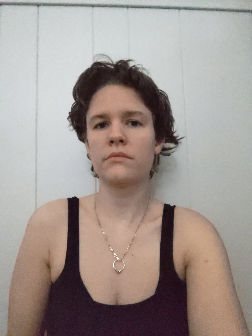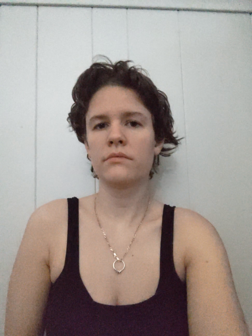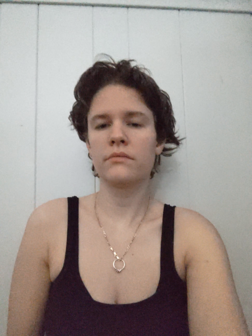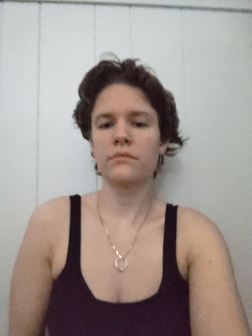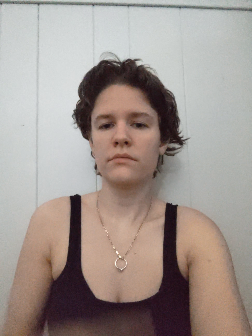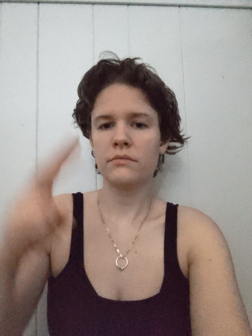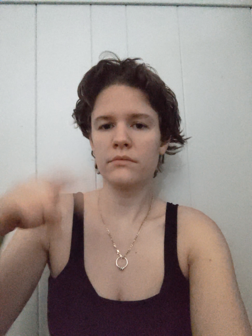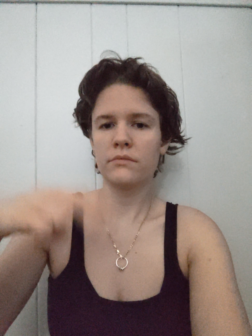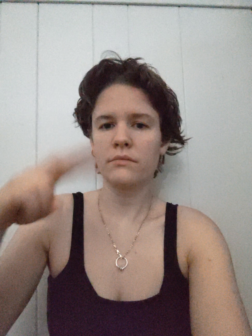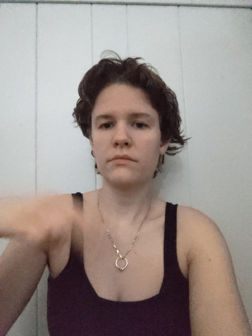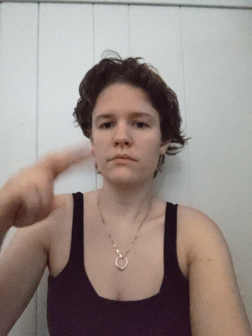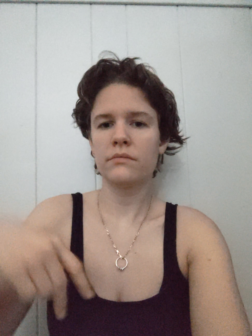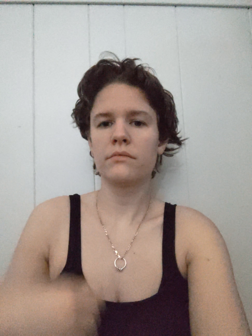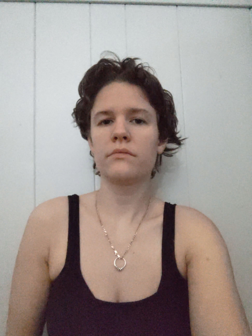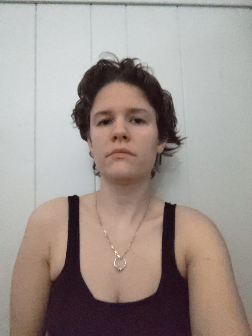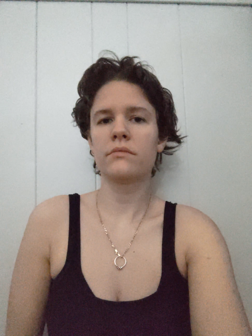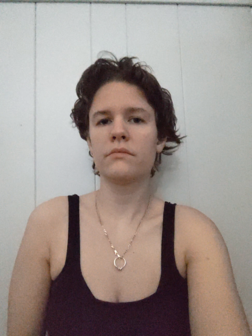read